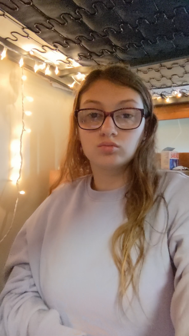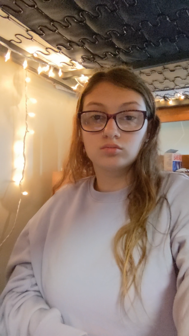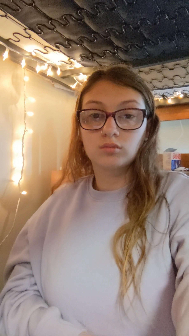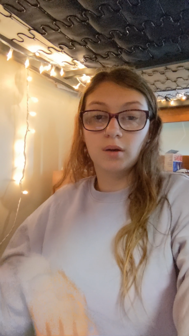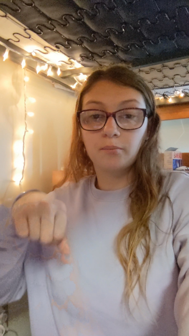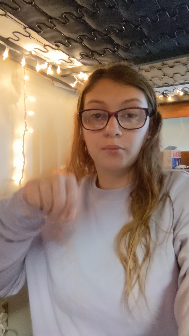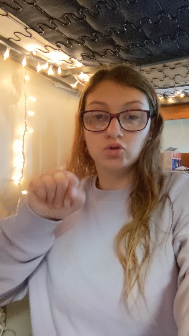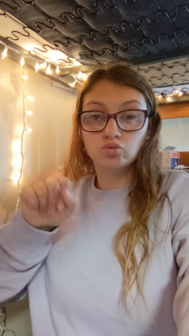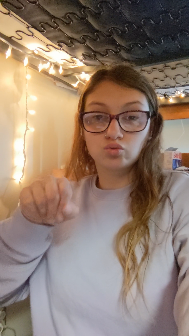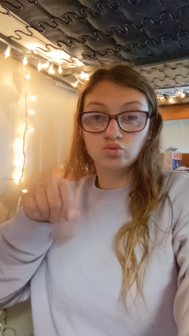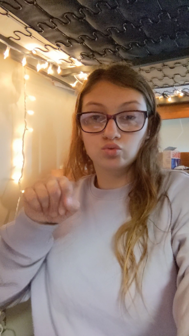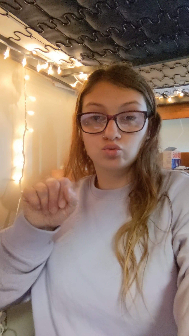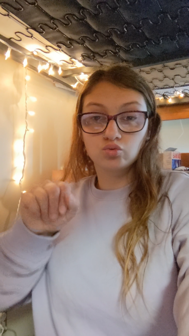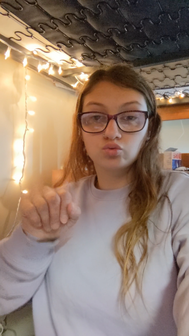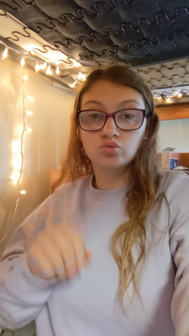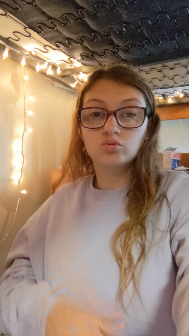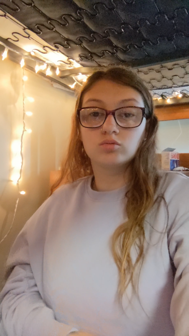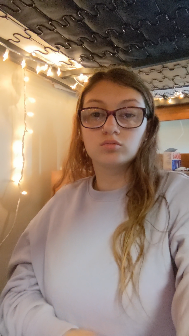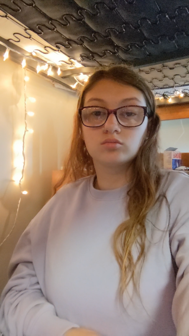motorcycle